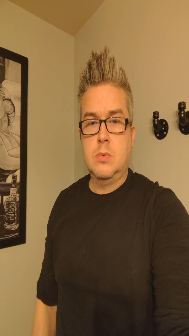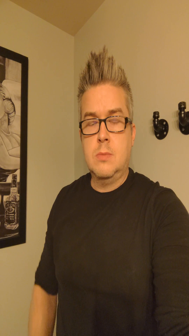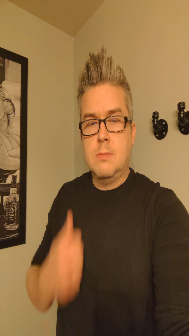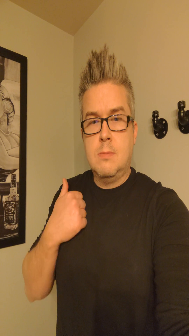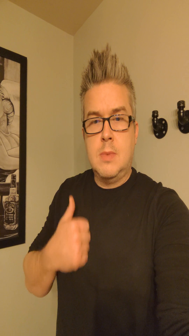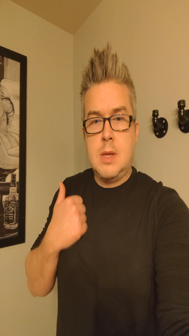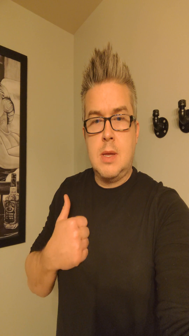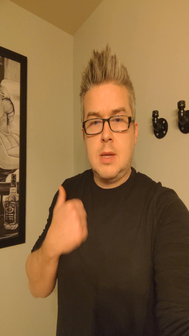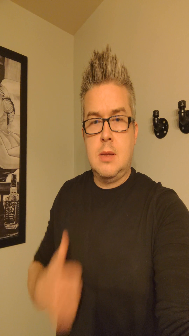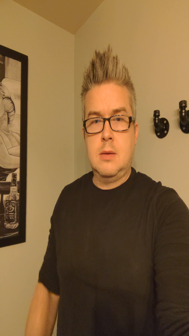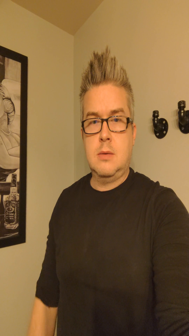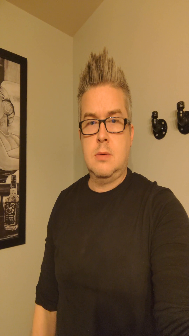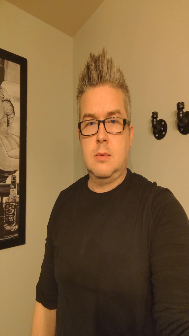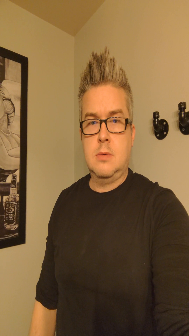bath